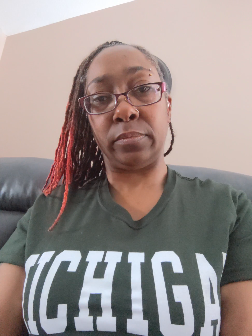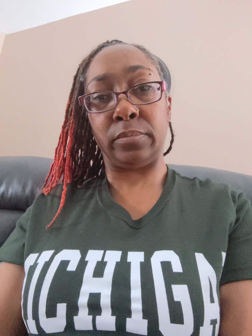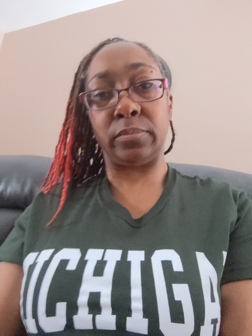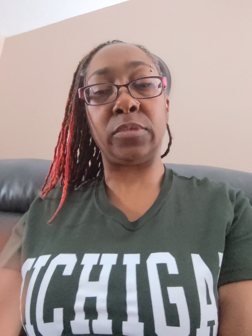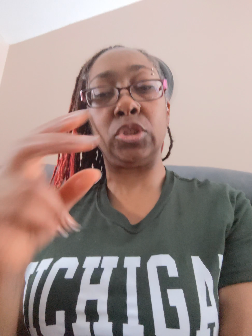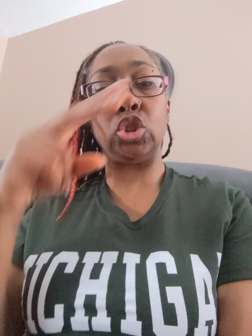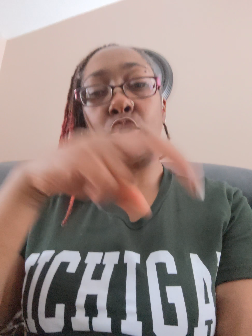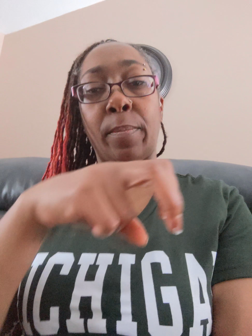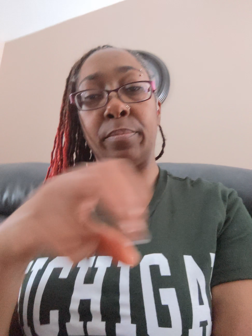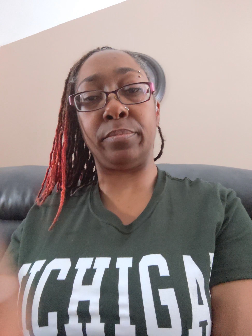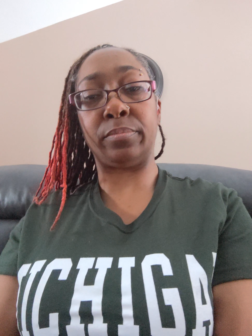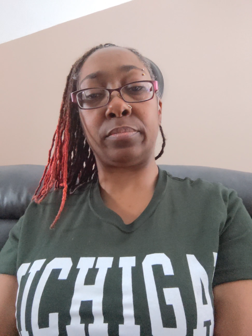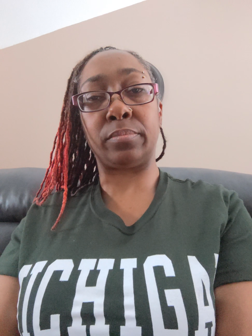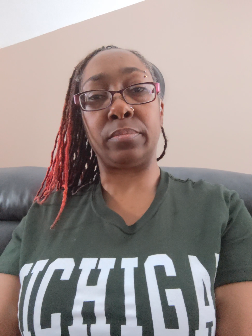jump